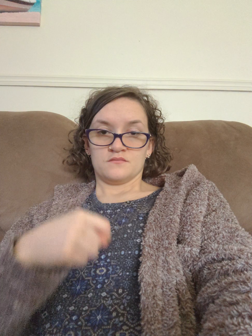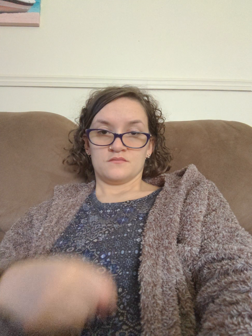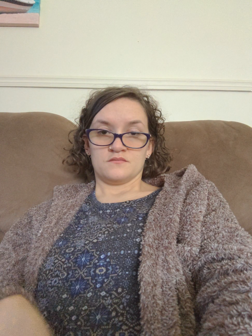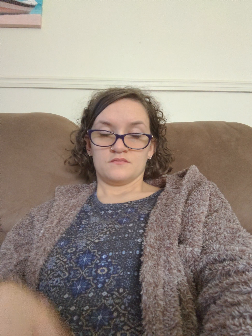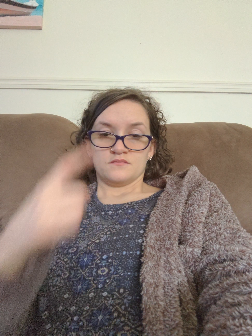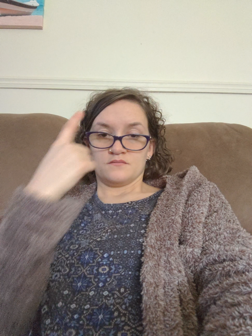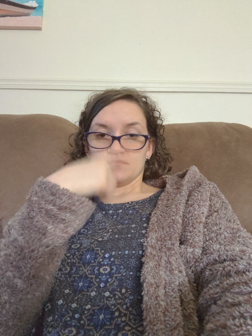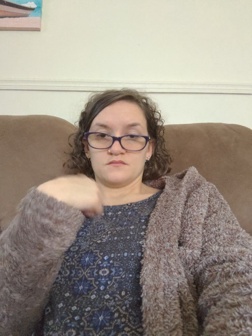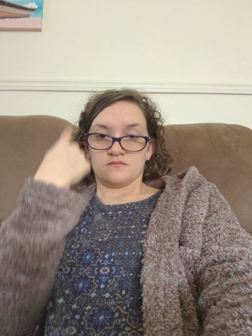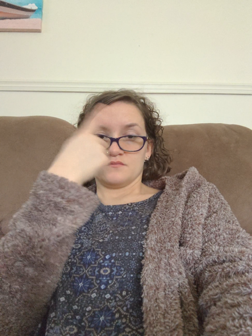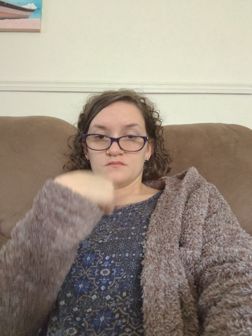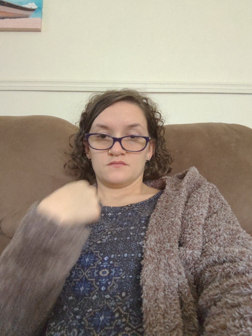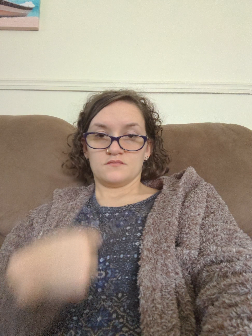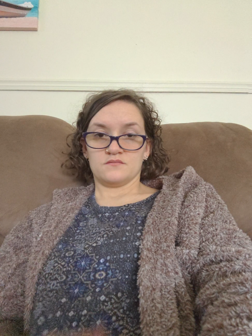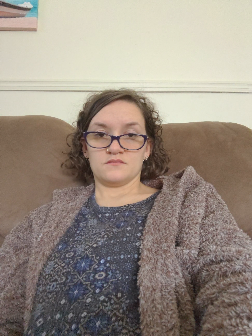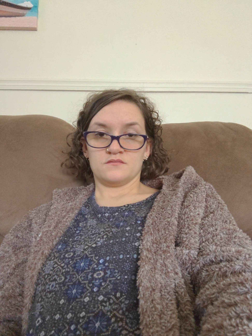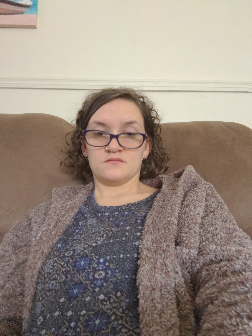face